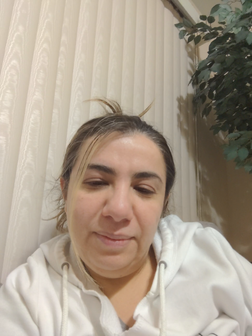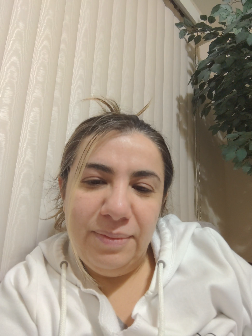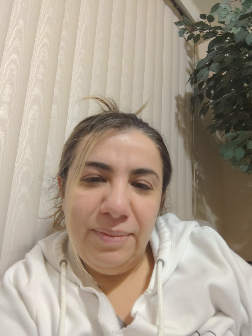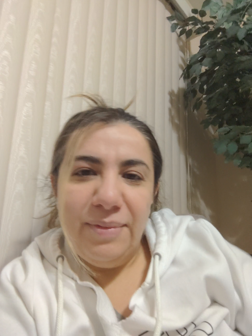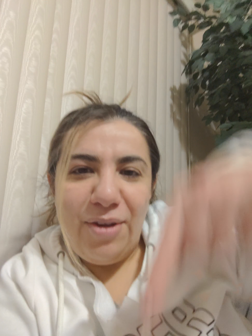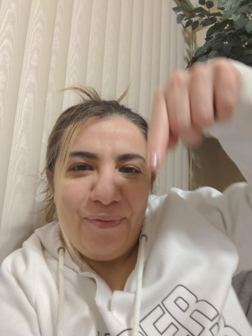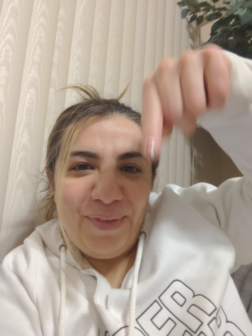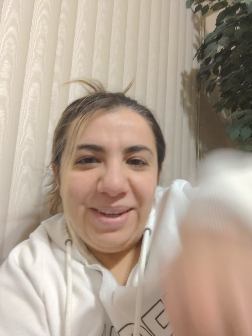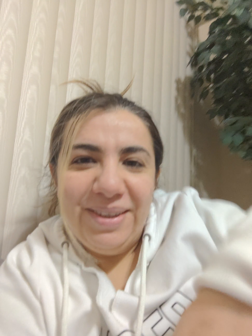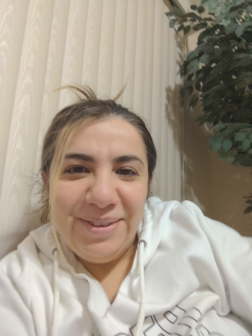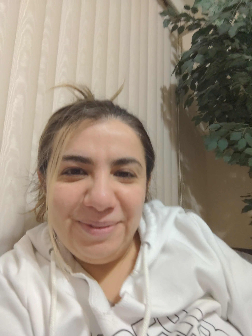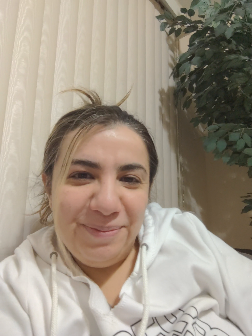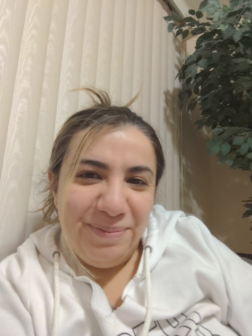down